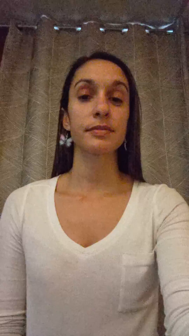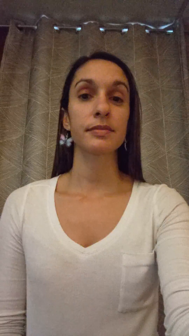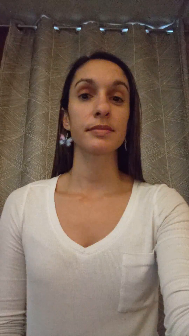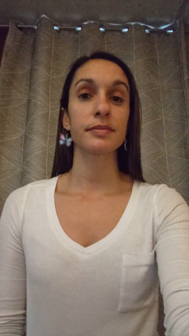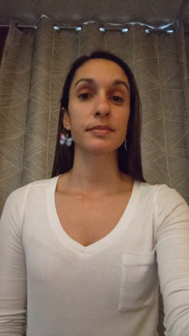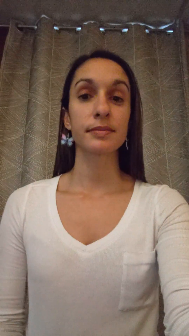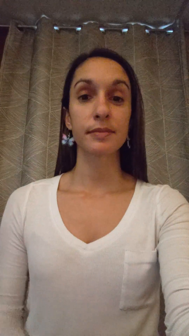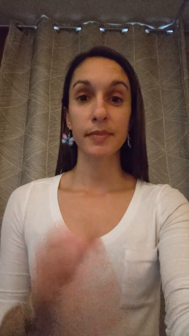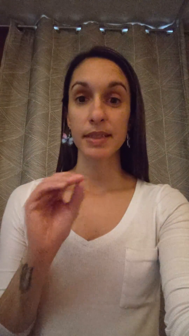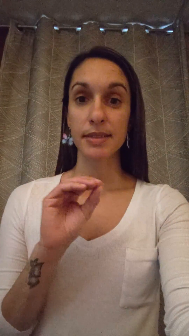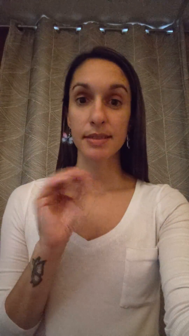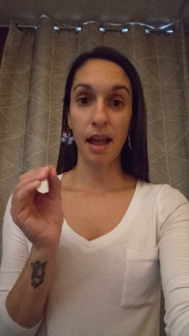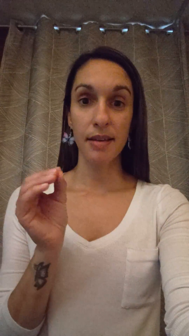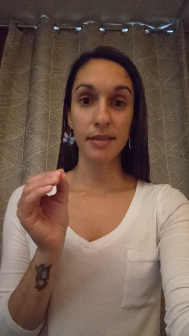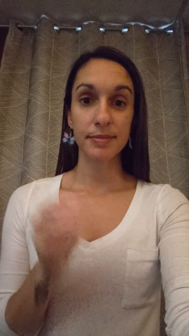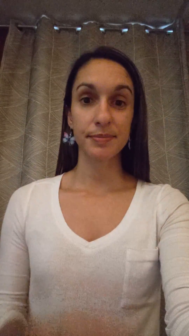none